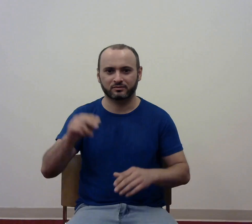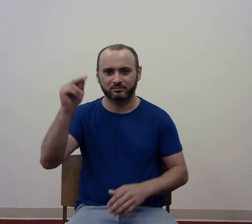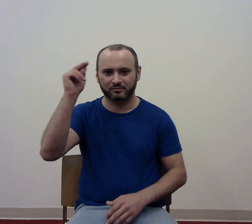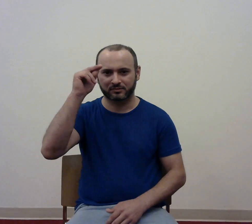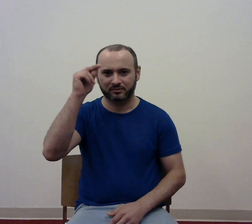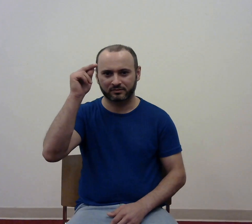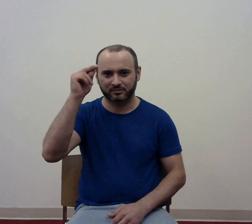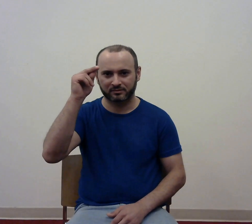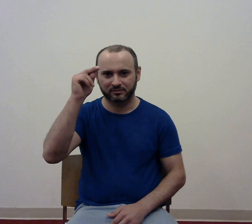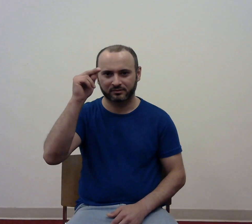təhsil